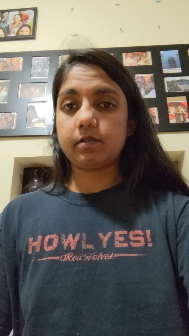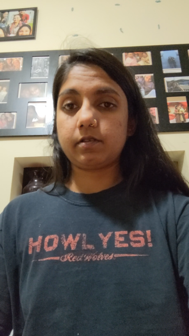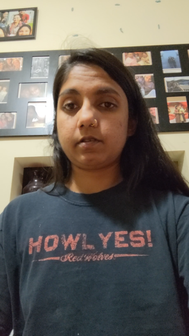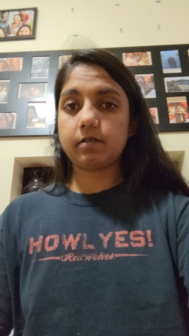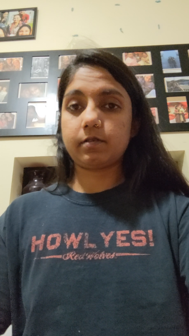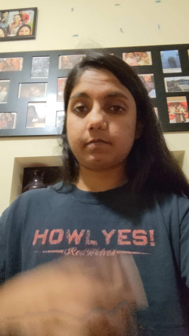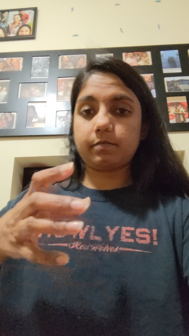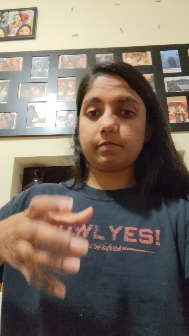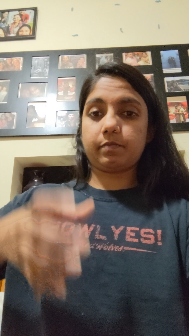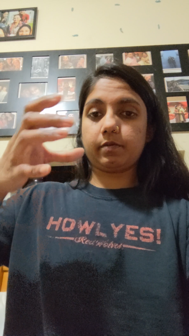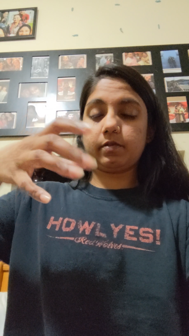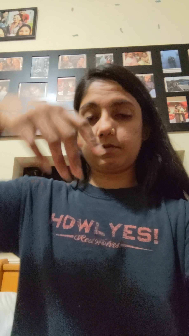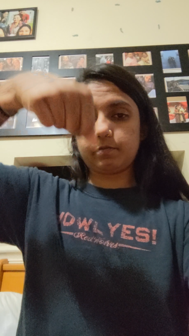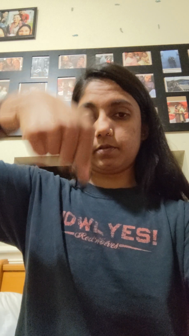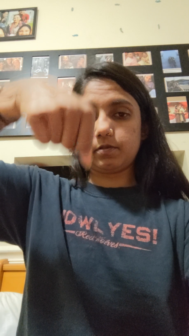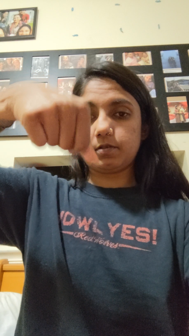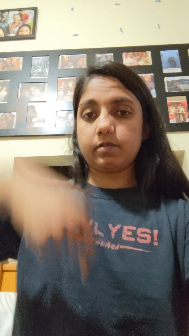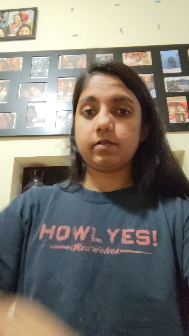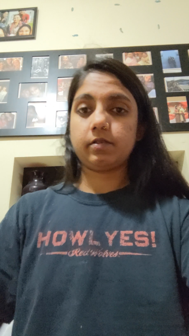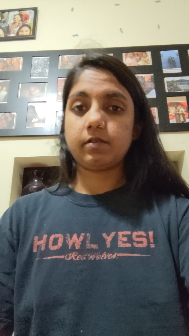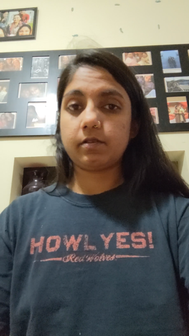bucket